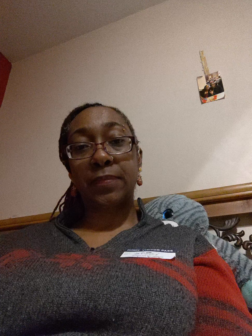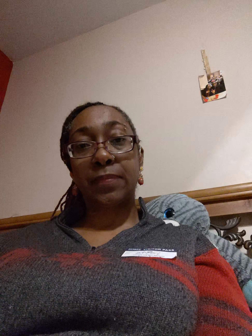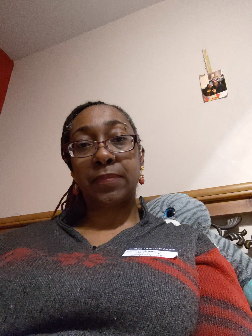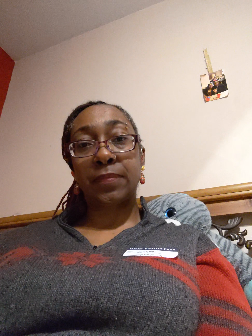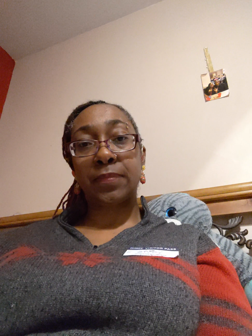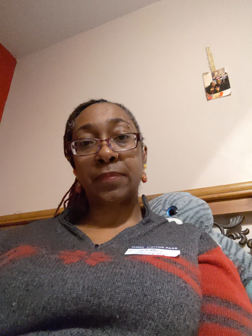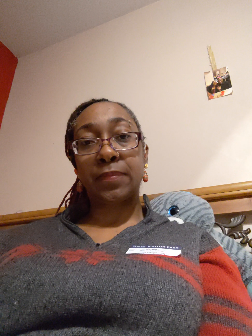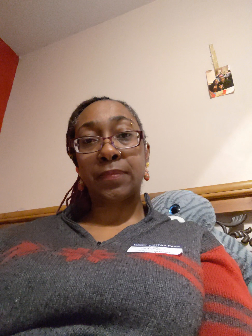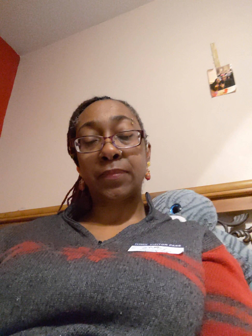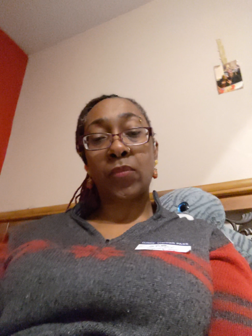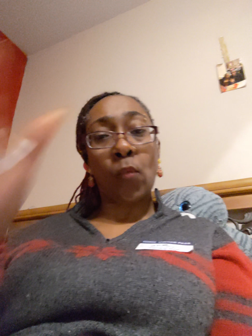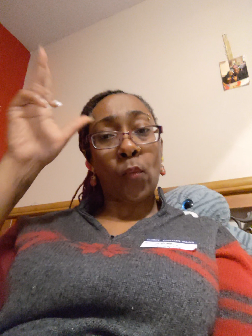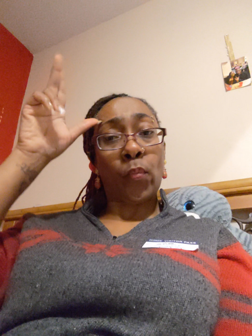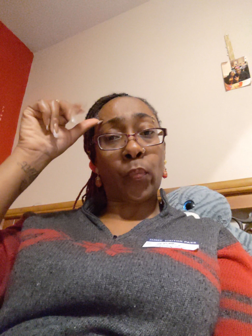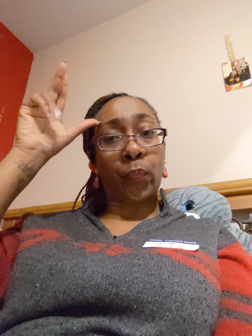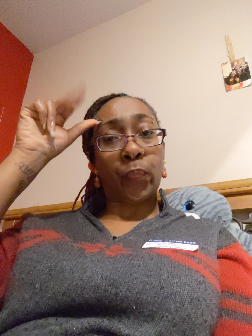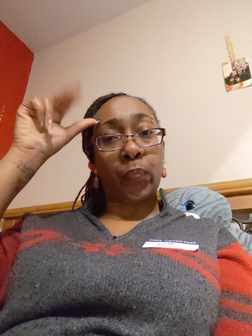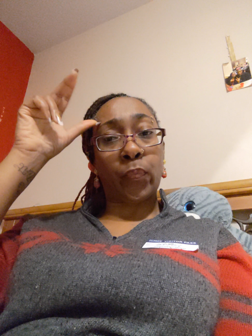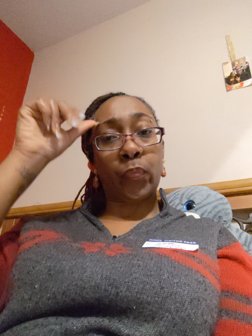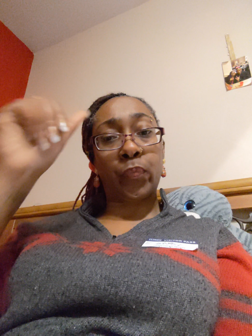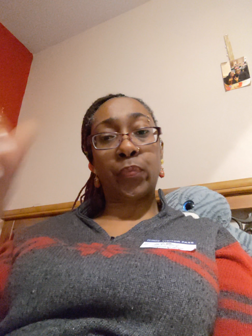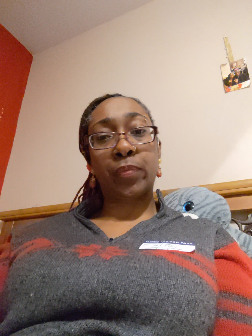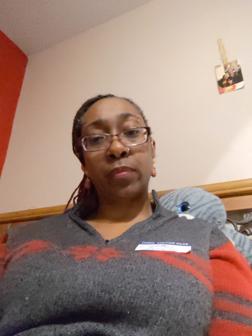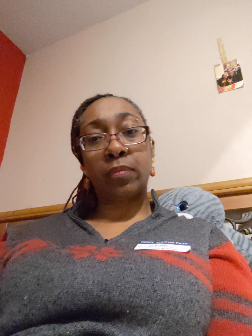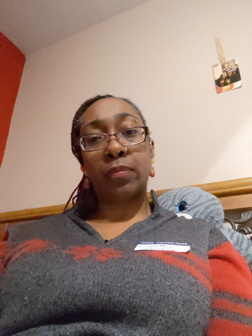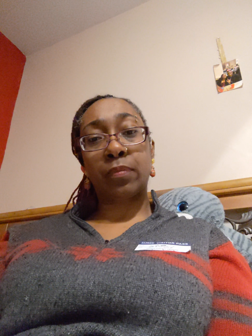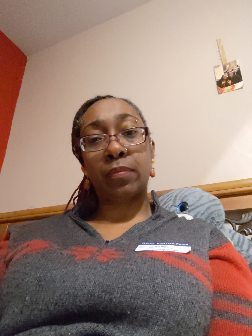horse